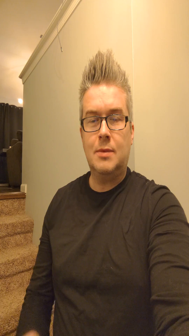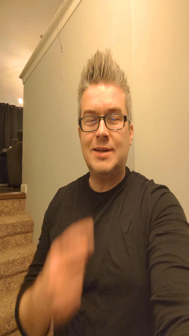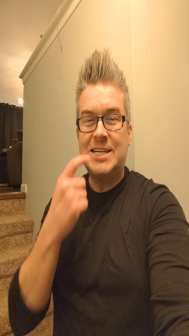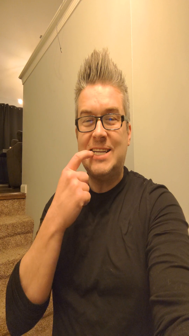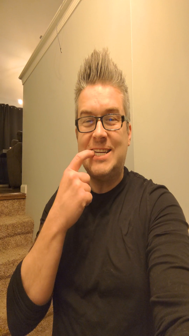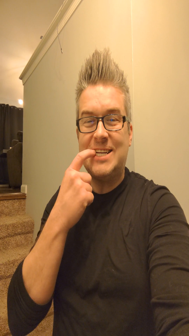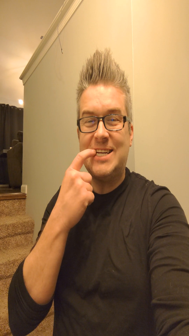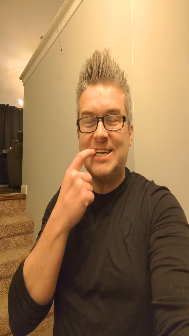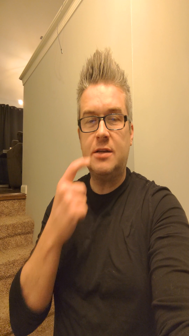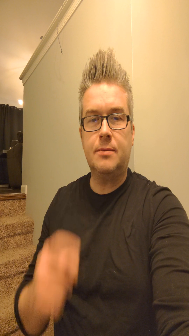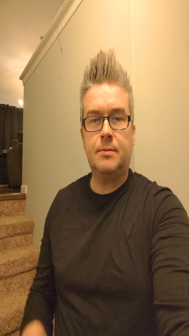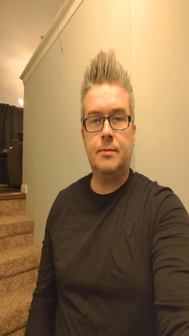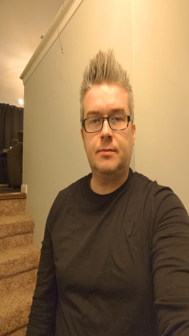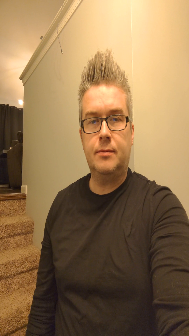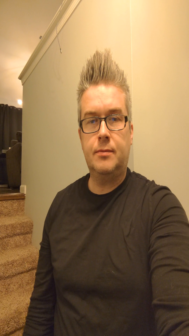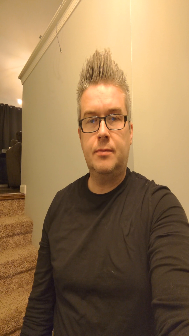tooth